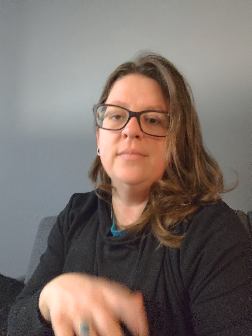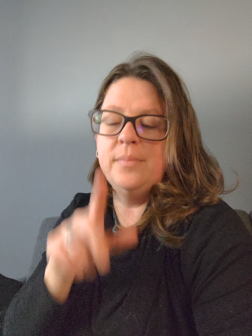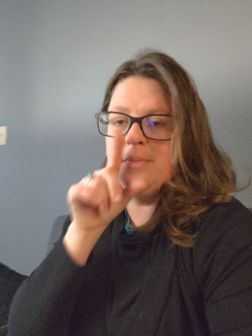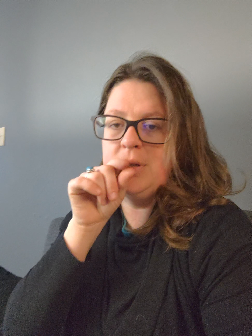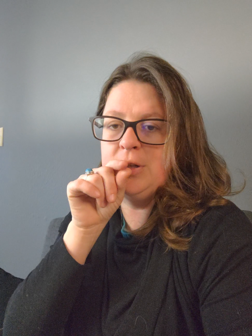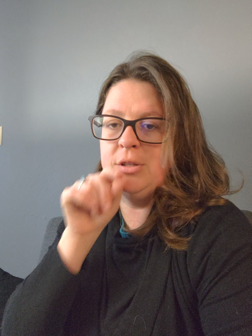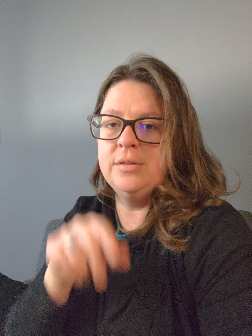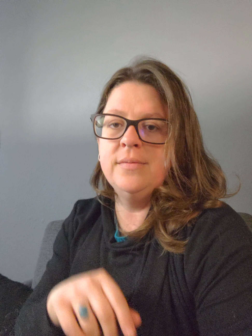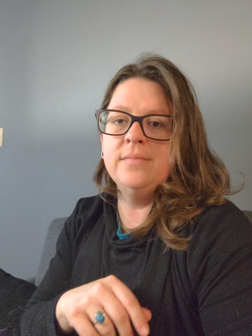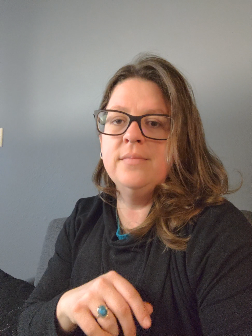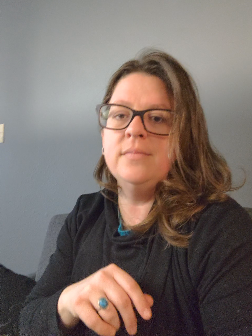bird